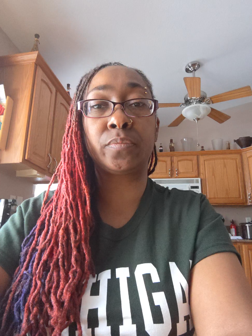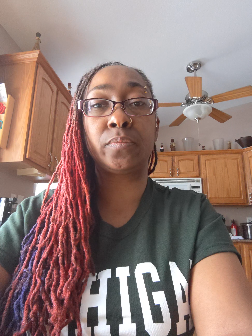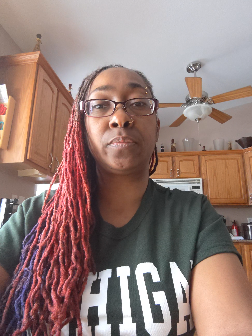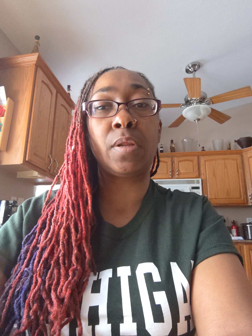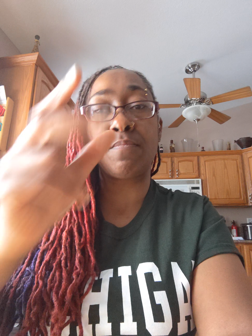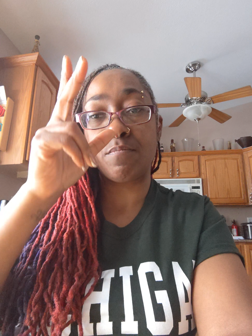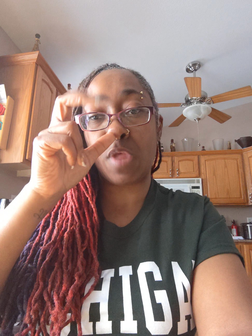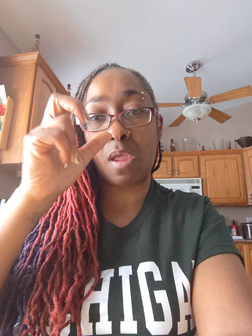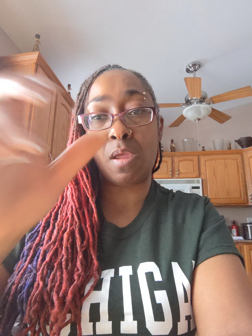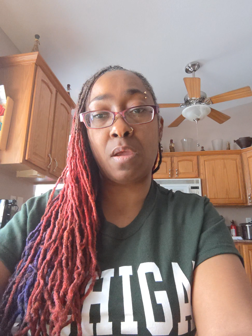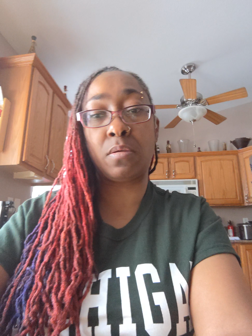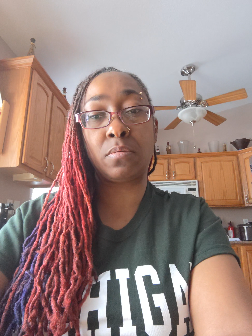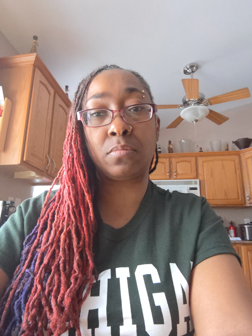bug